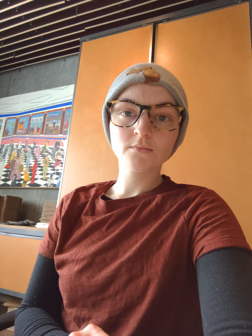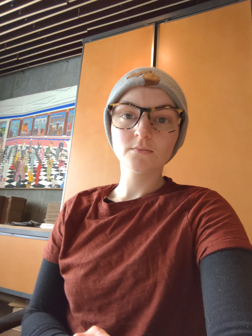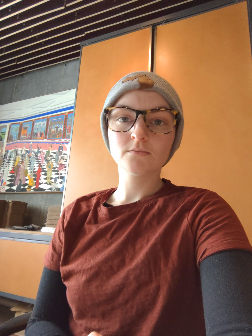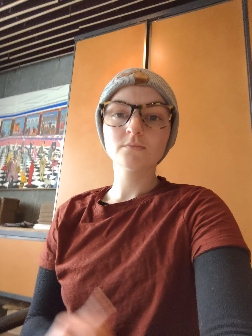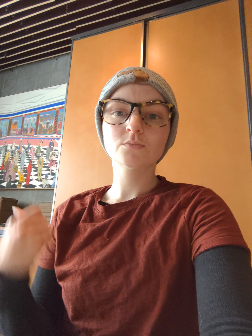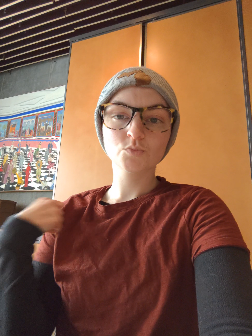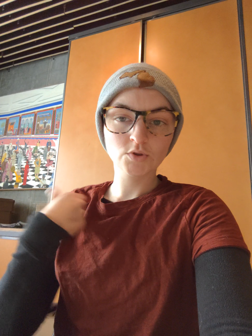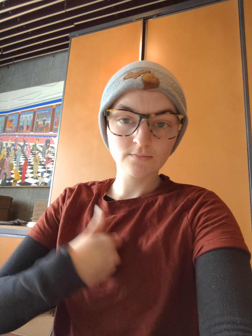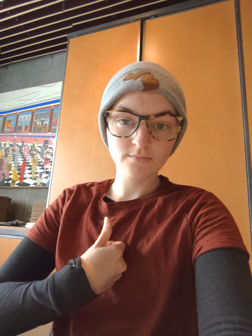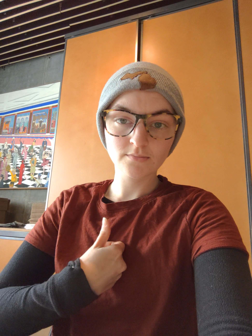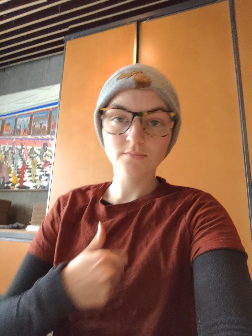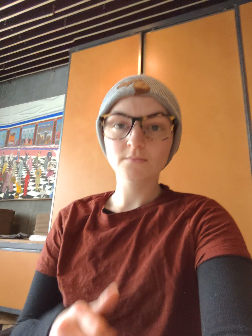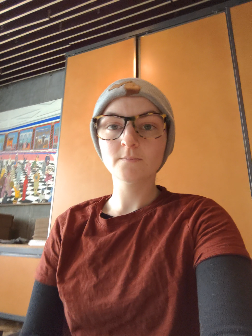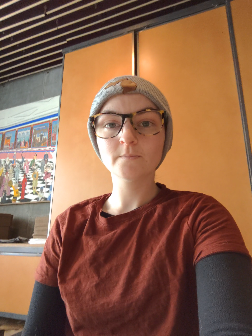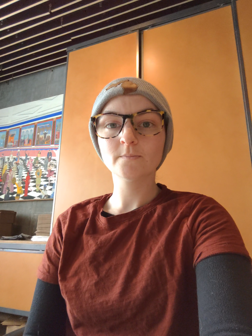jacket